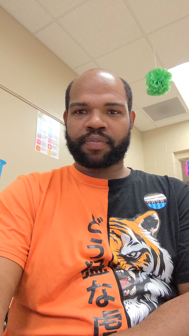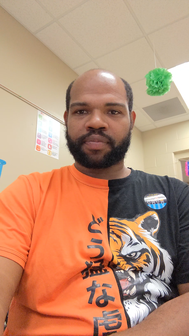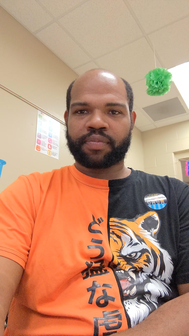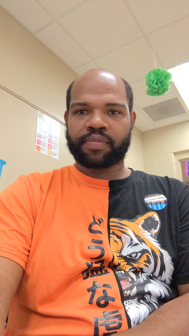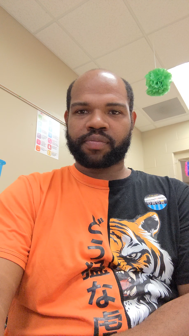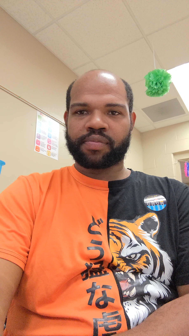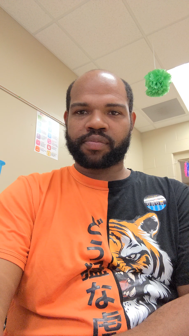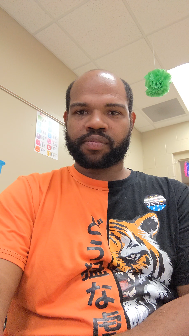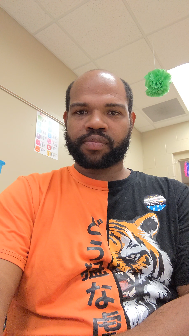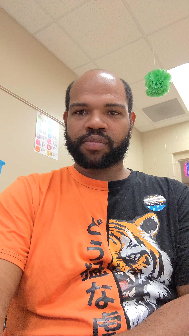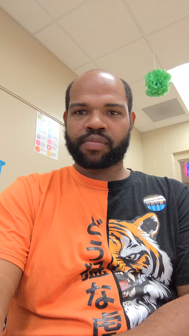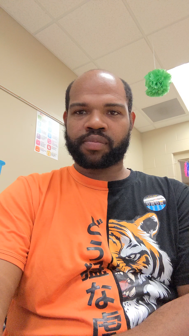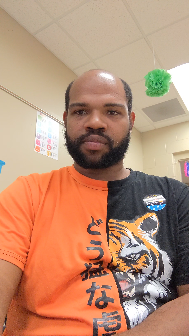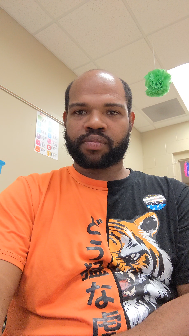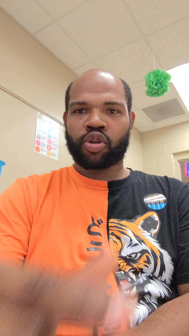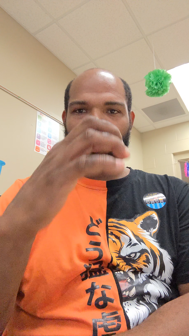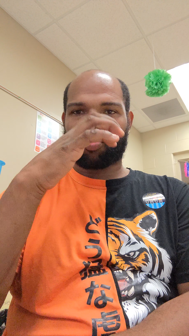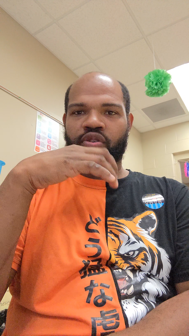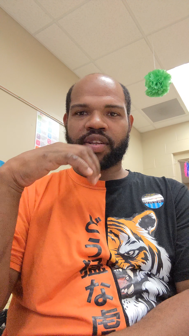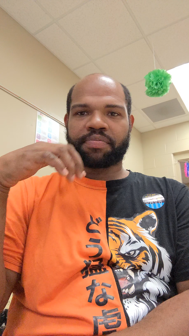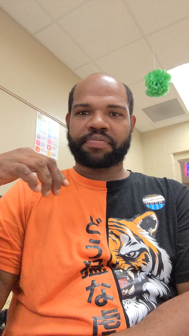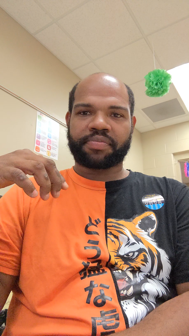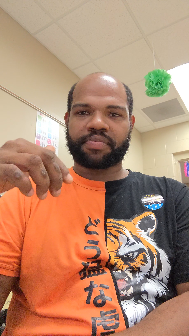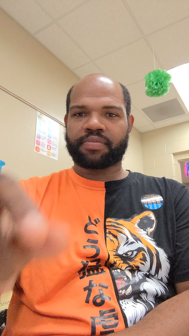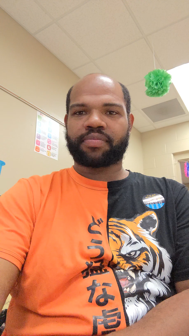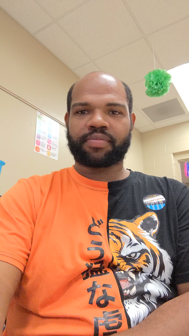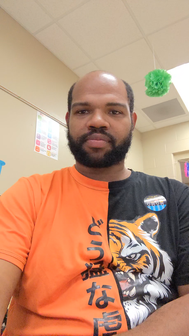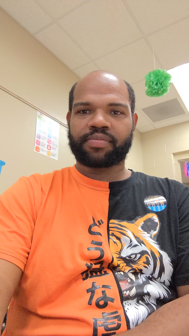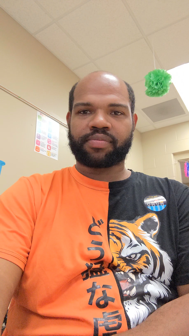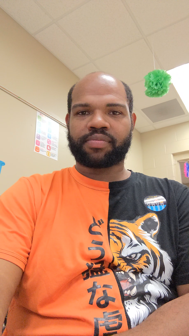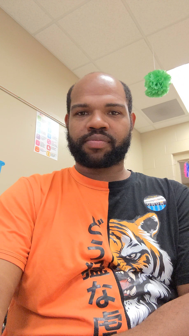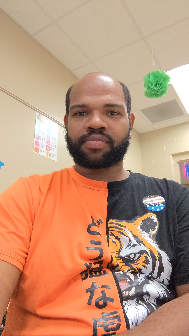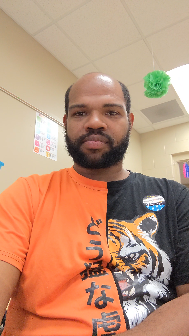grapes